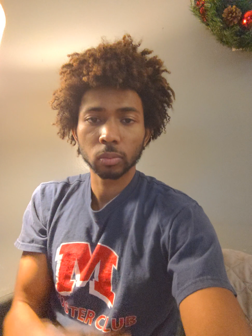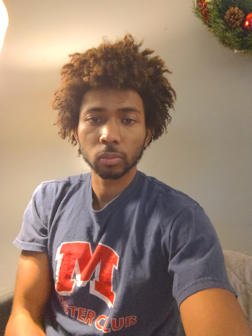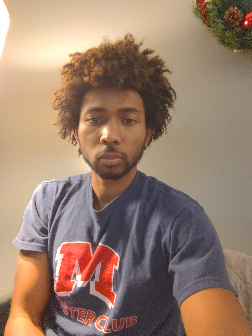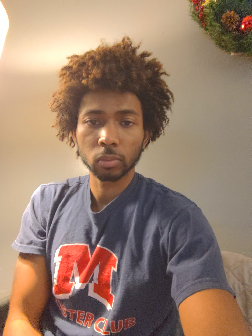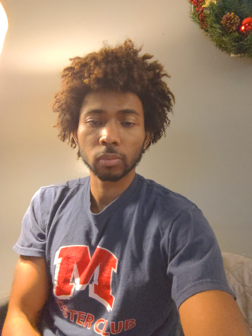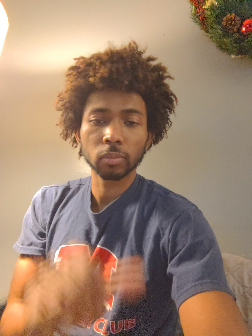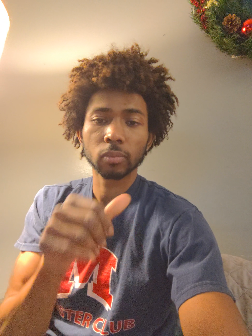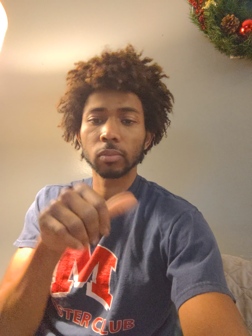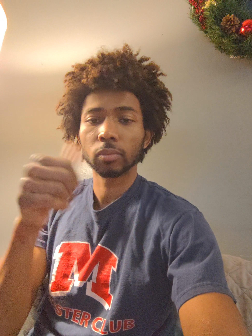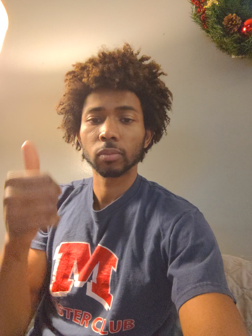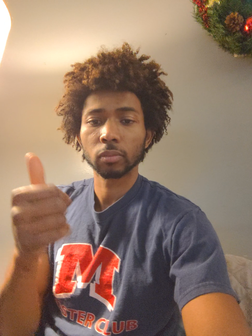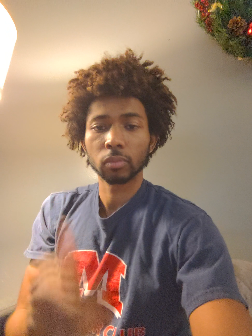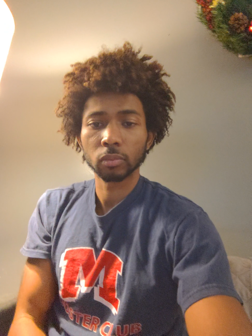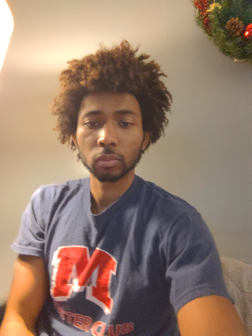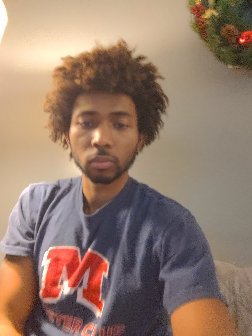another